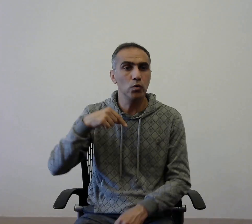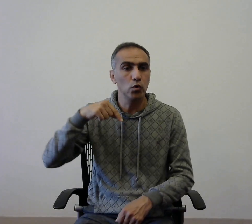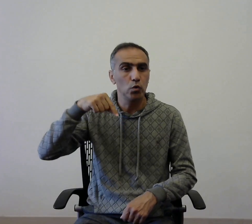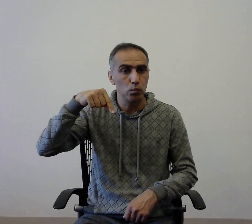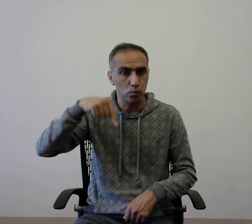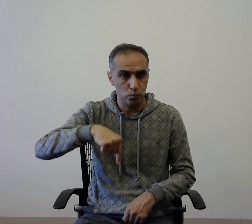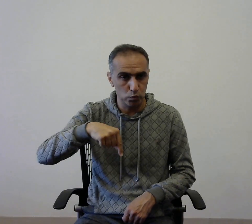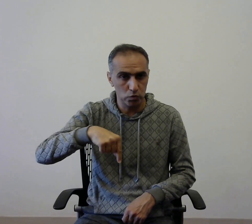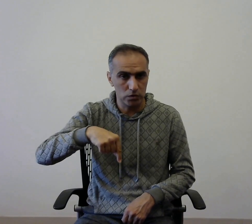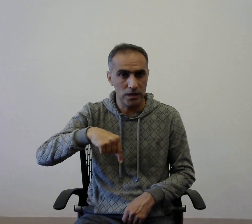burda